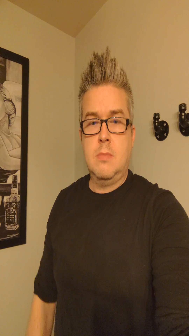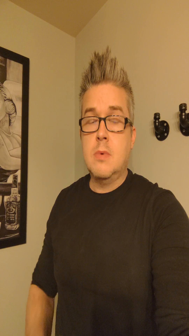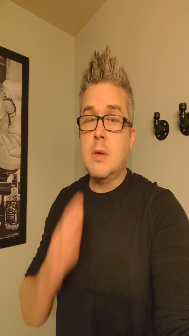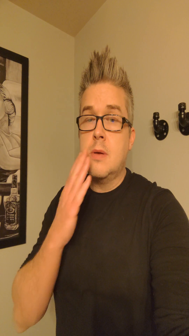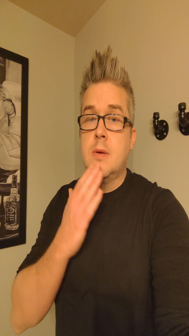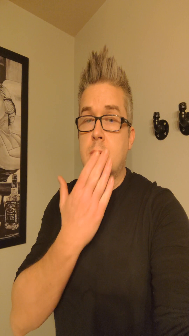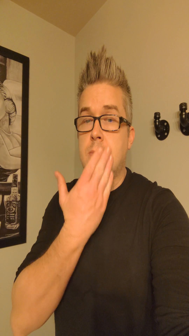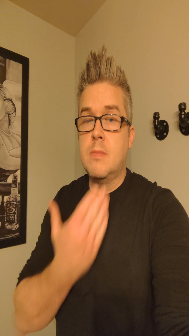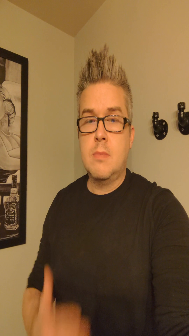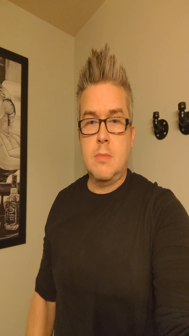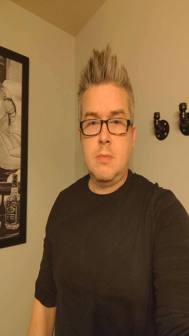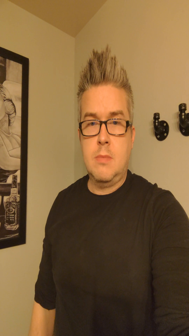napkin